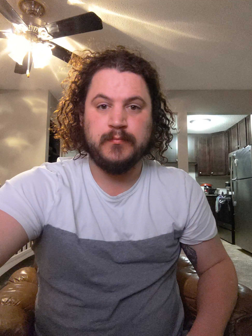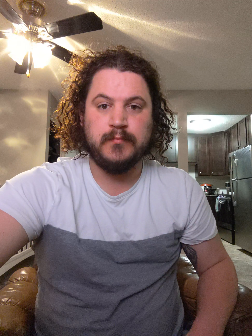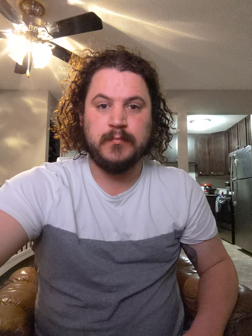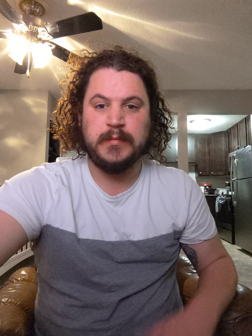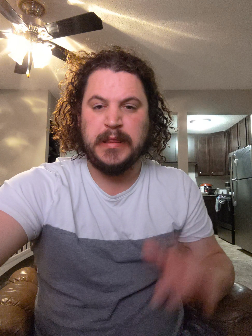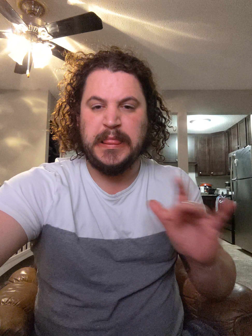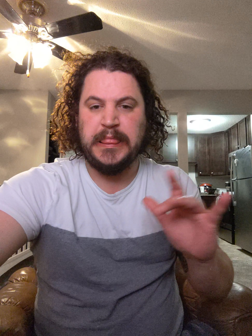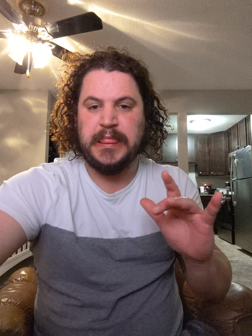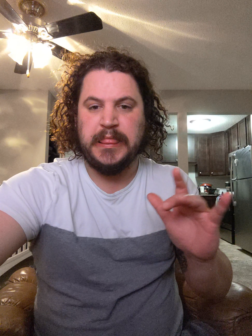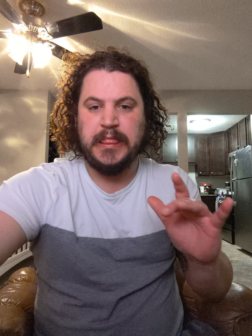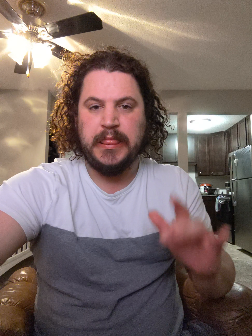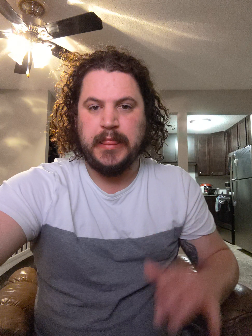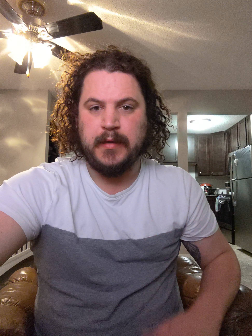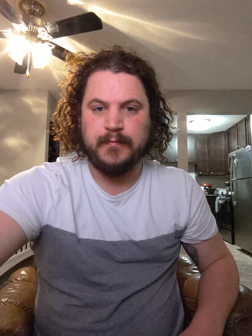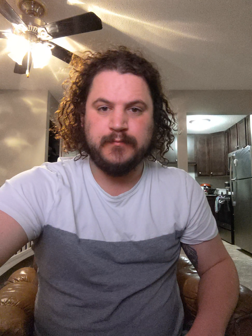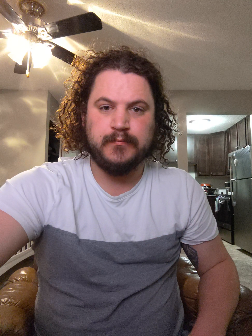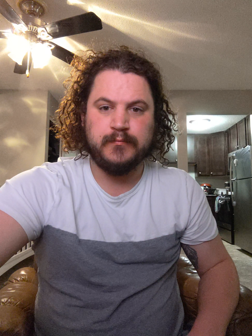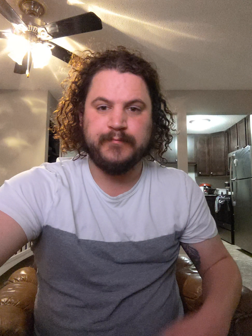yucky